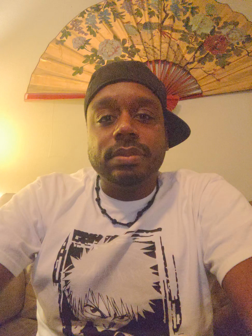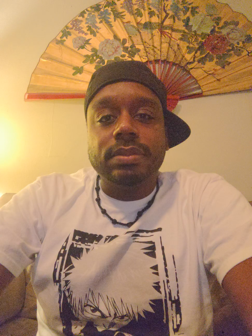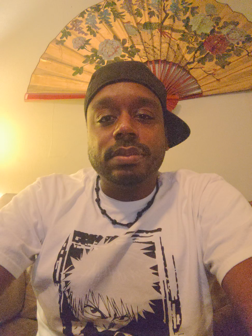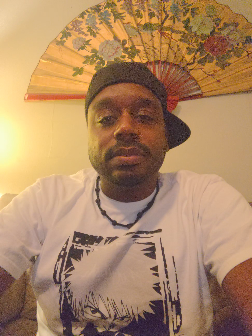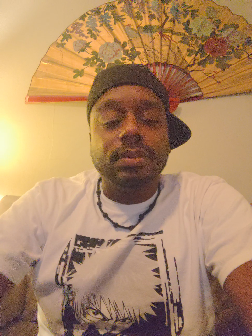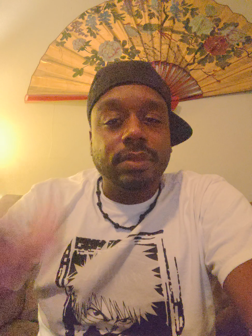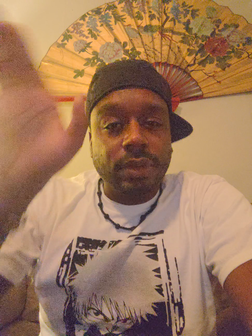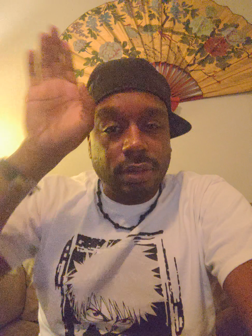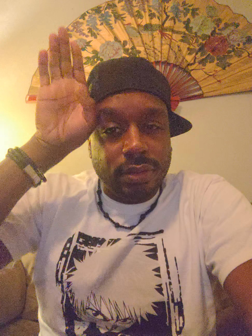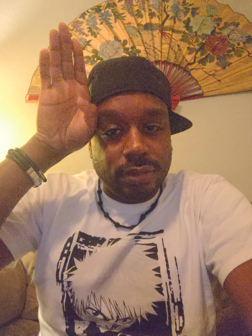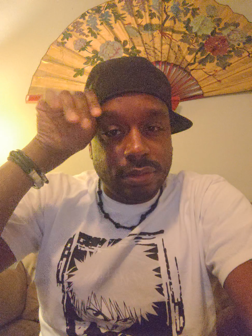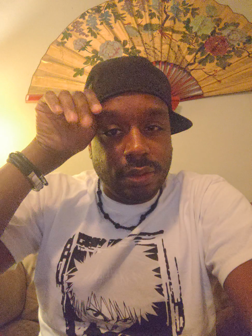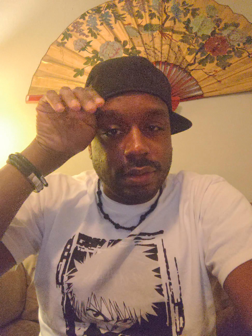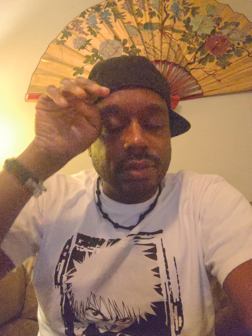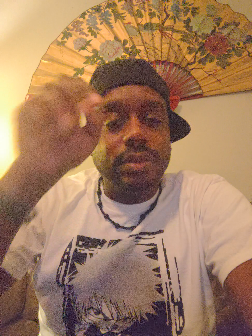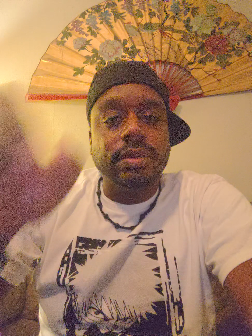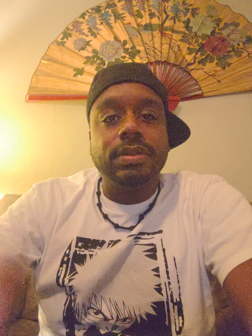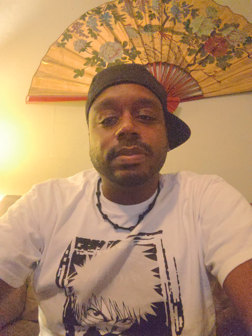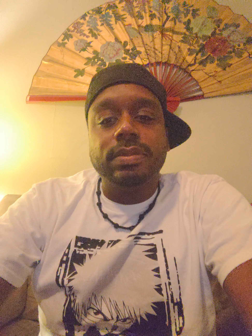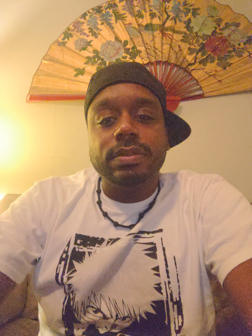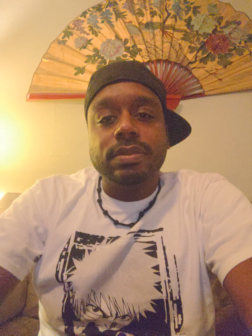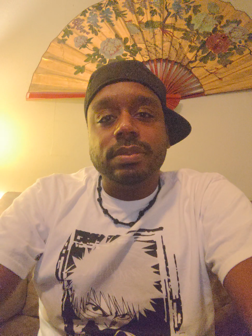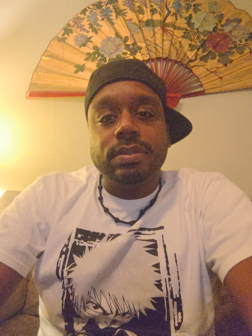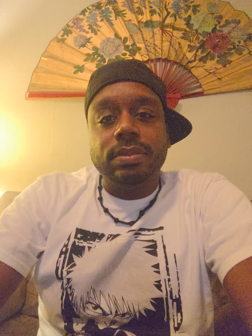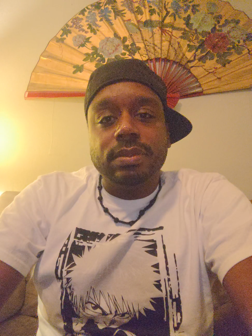donkey